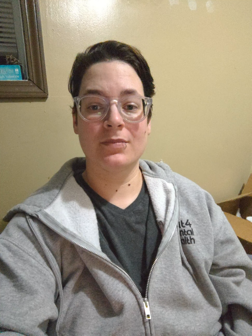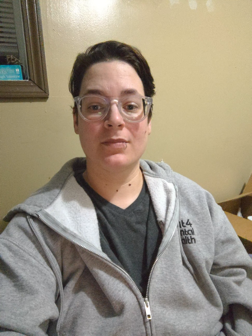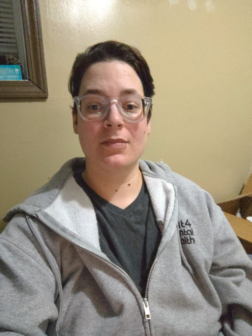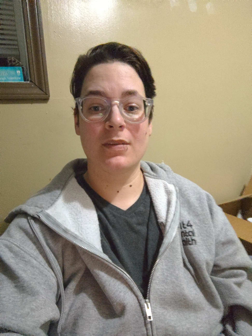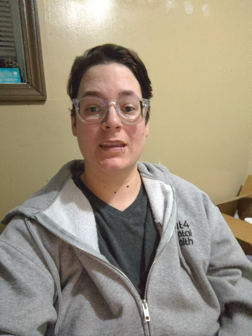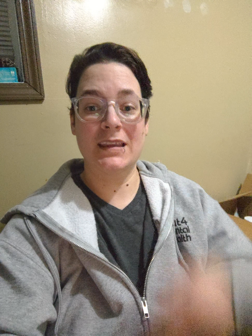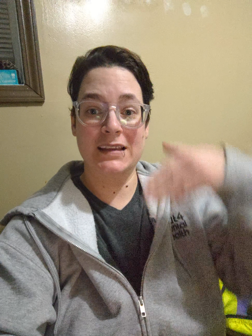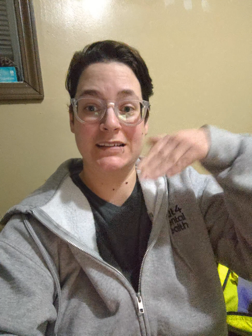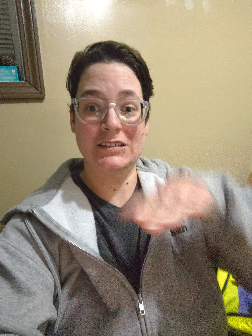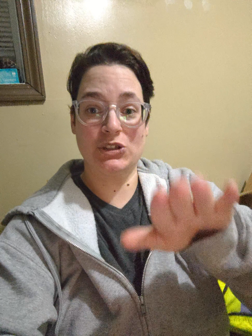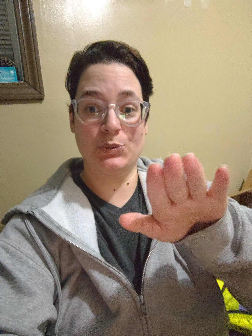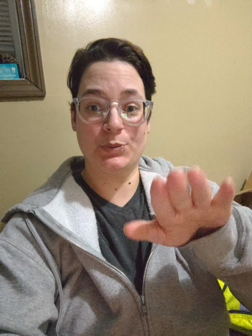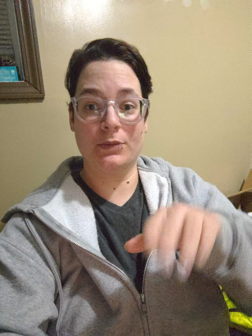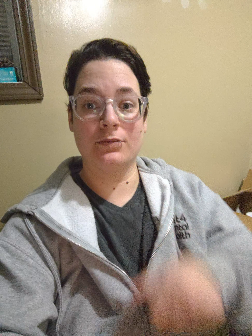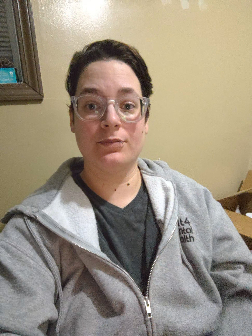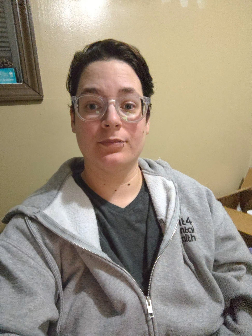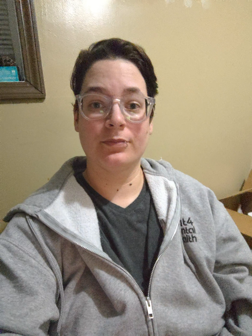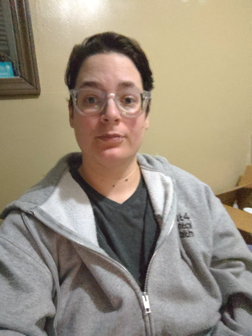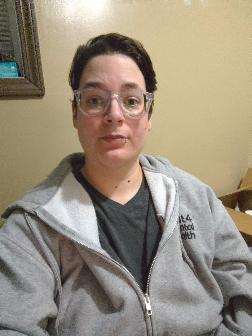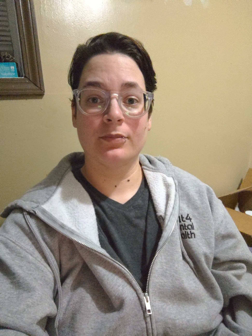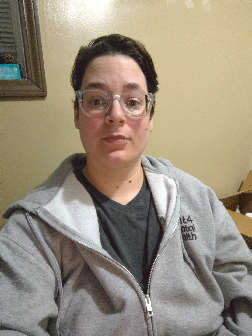into